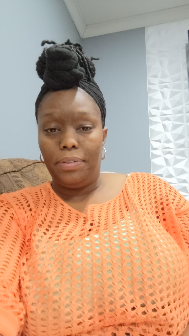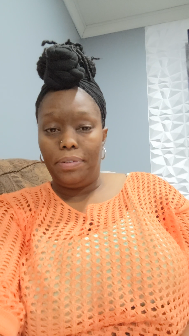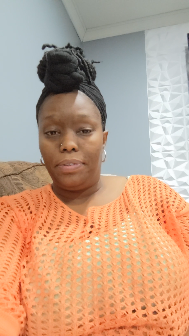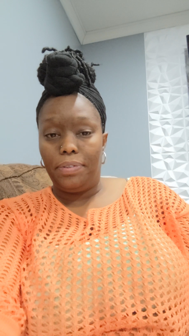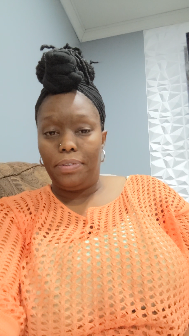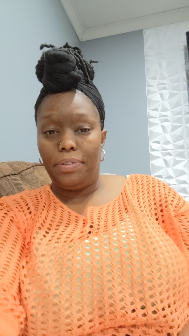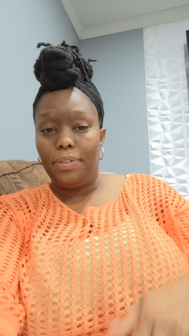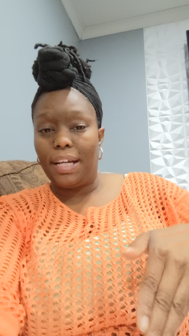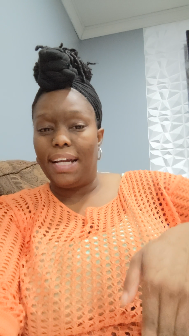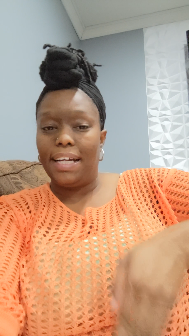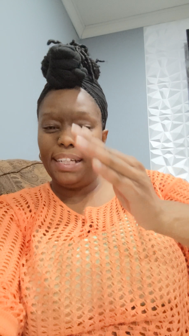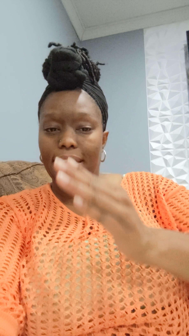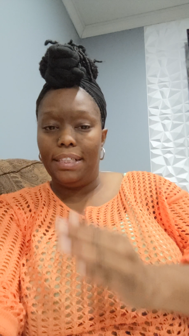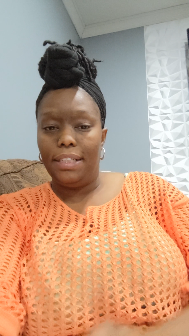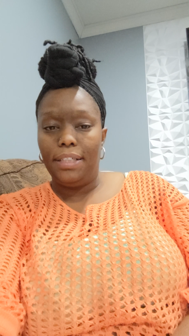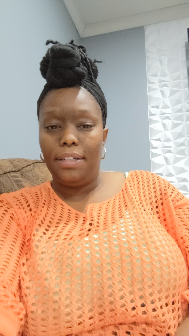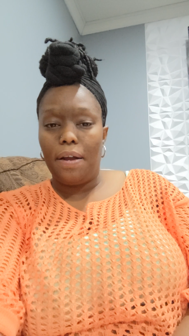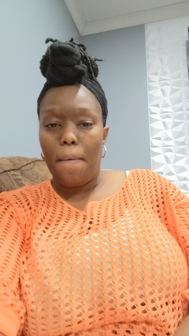kick